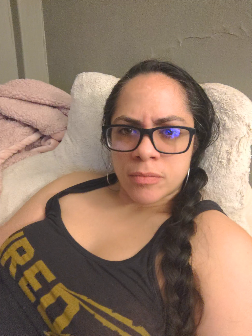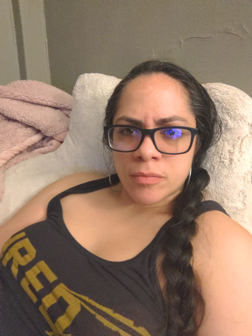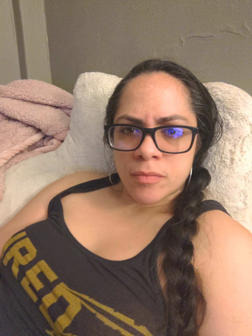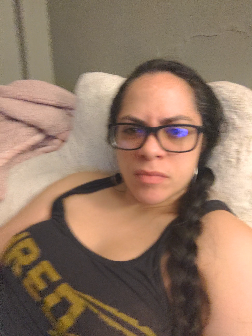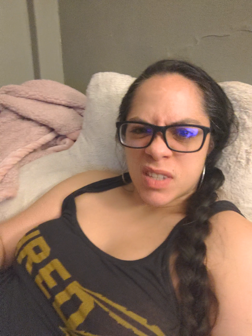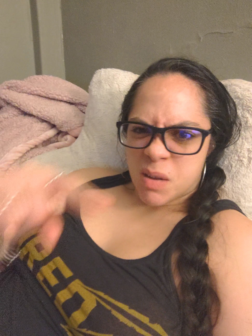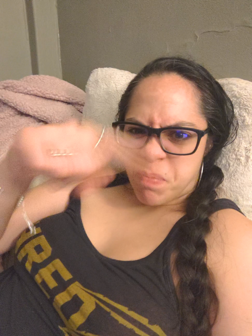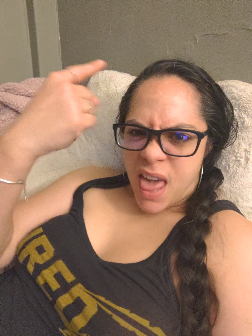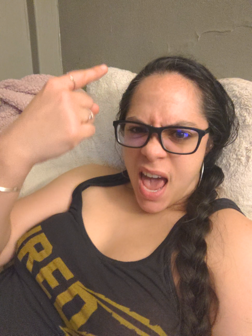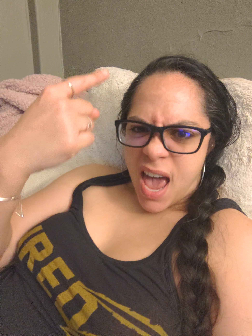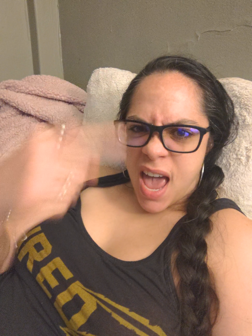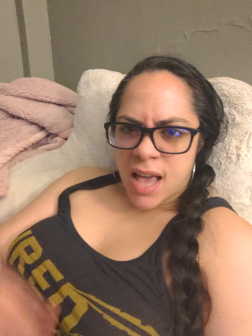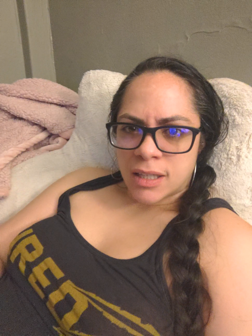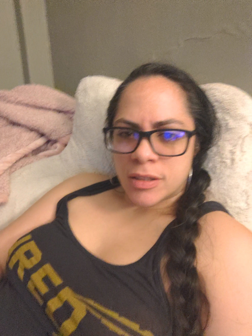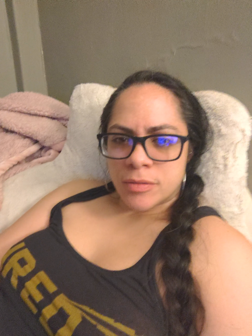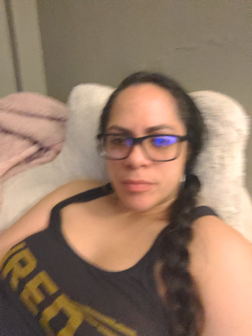black